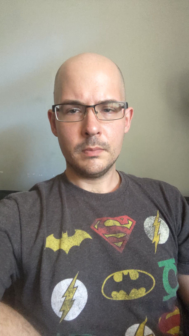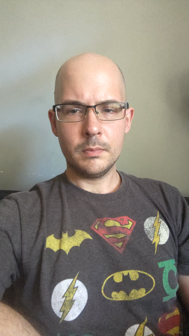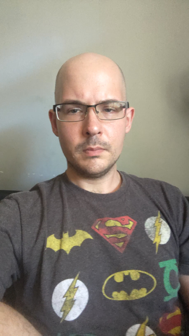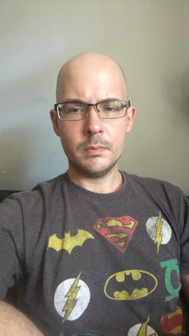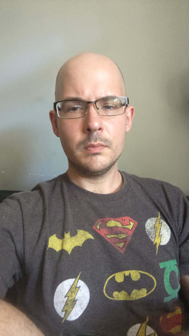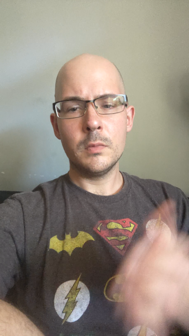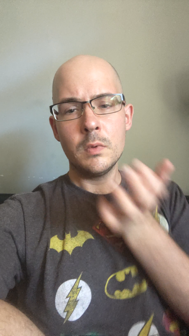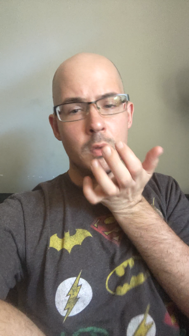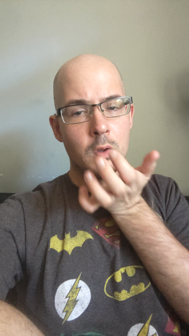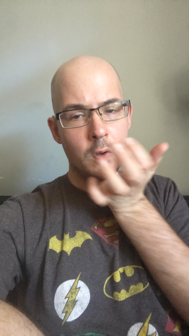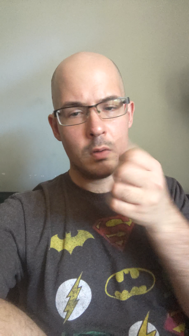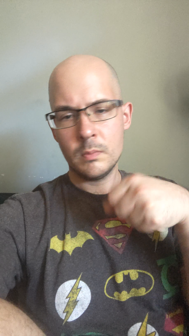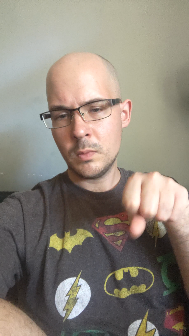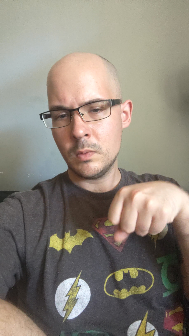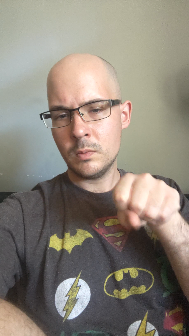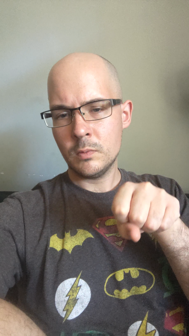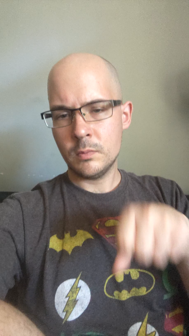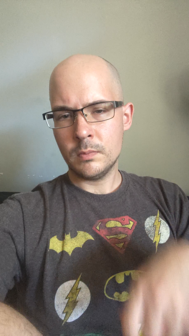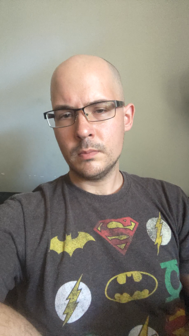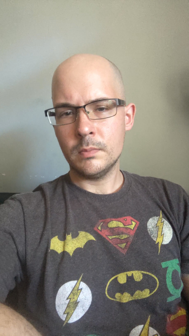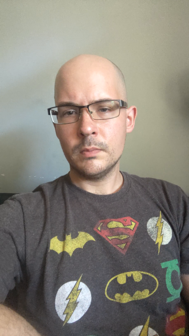lawn mower